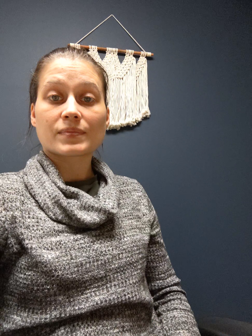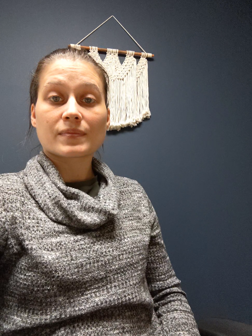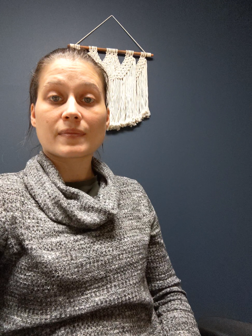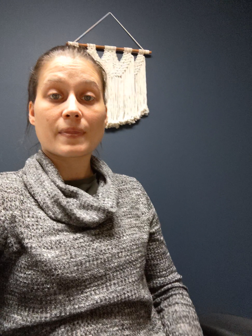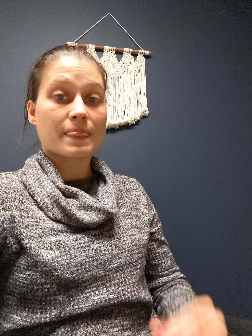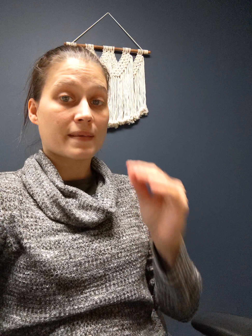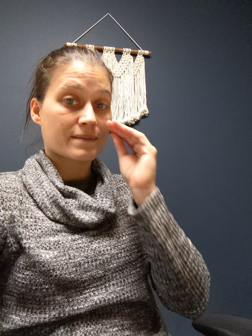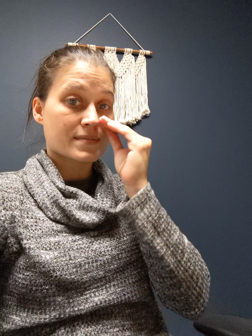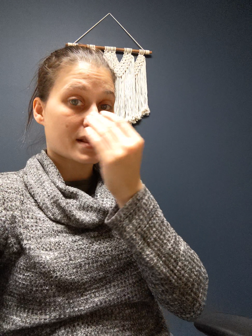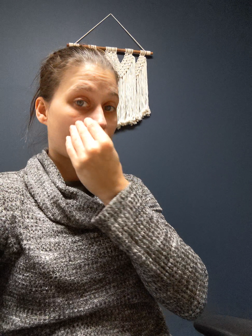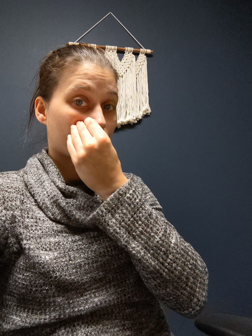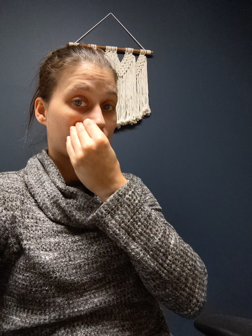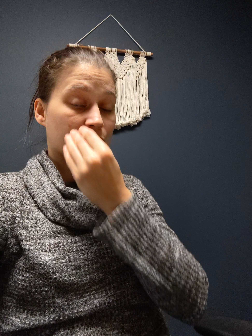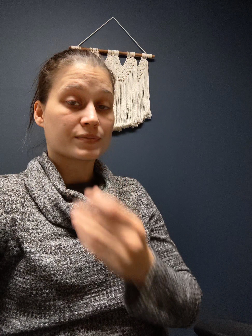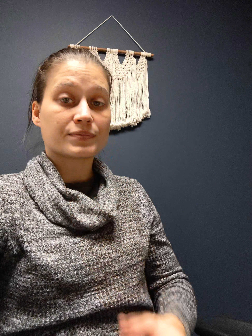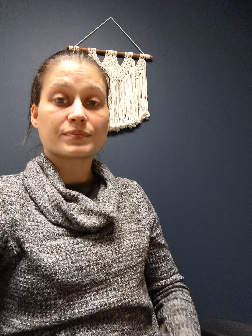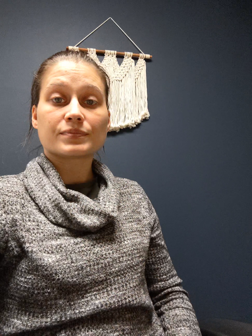flower